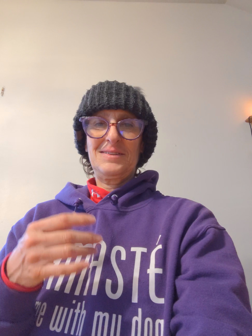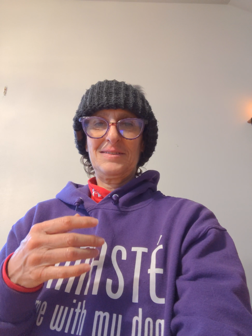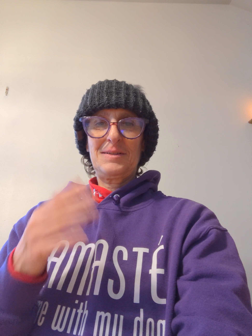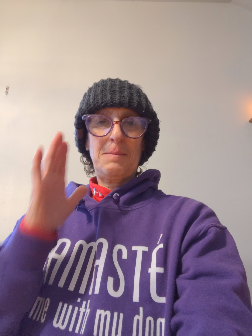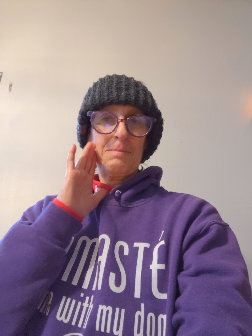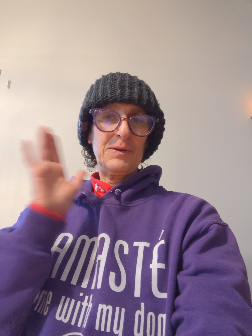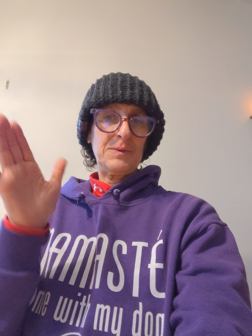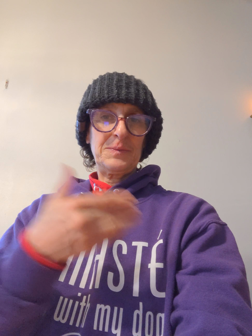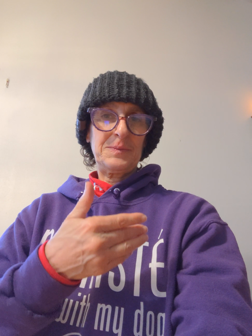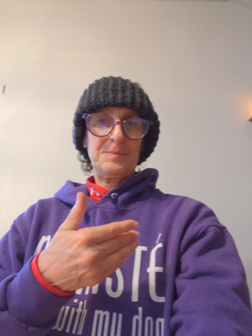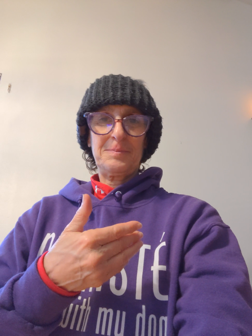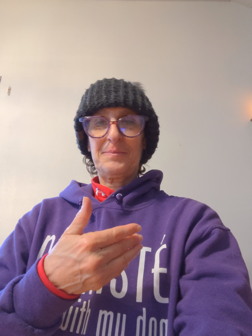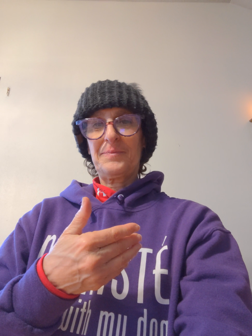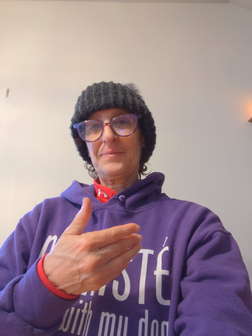bedroom